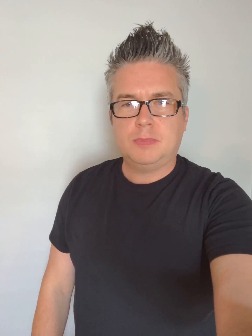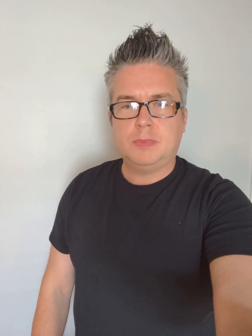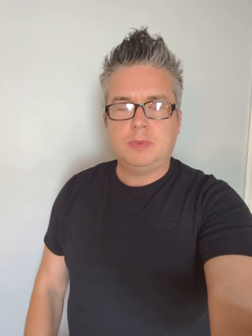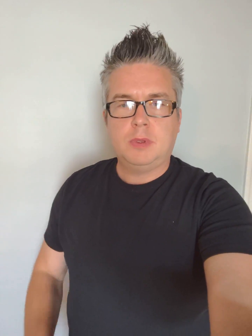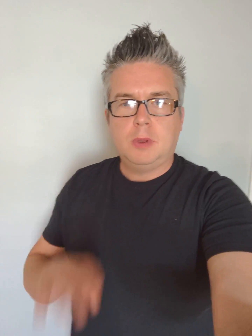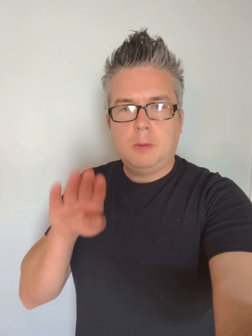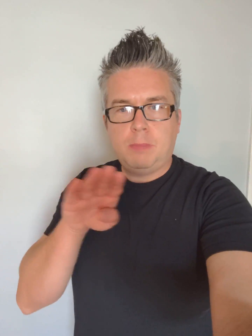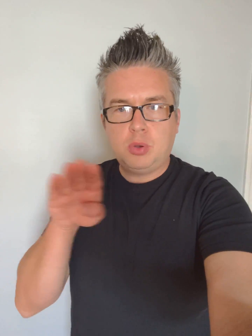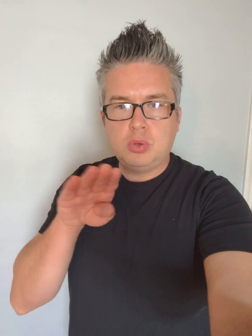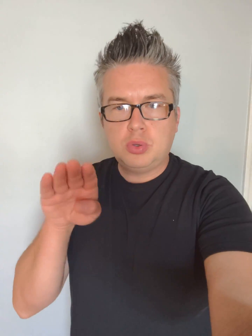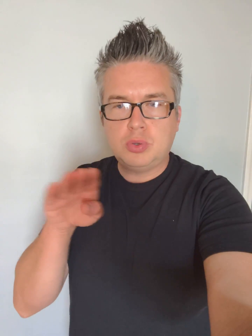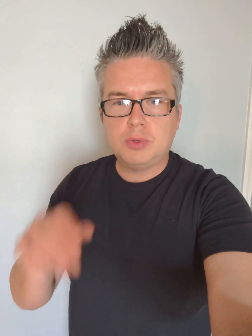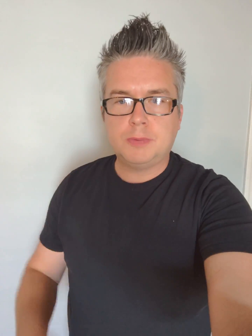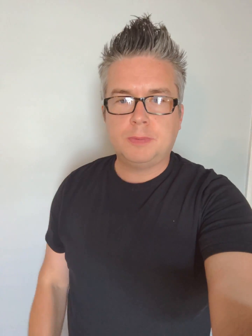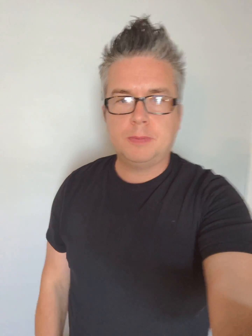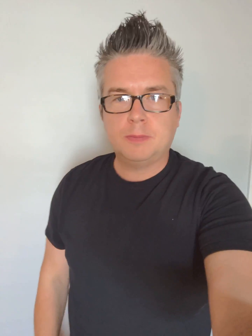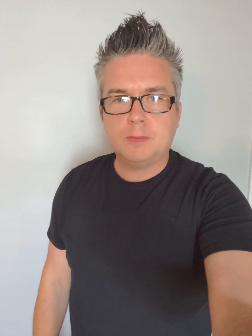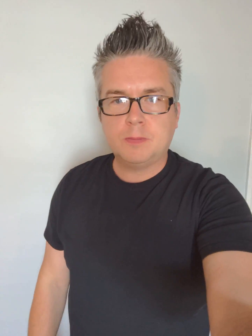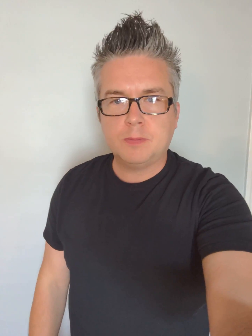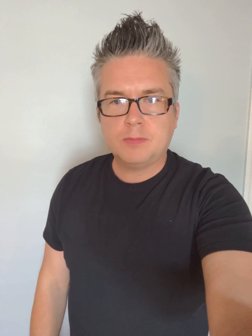boots